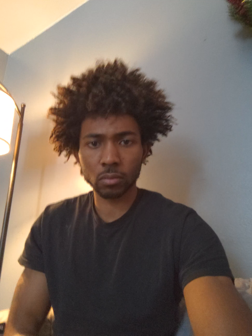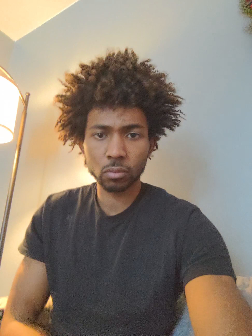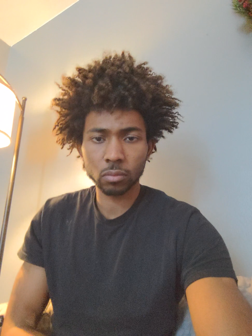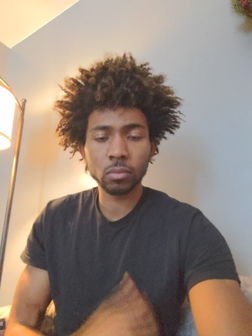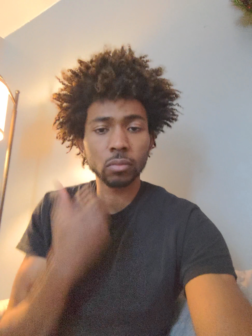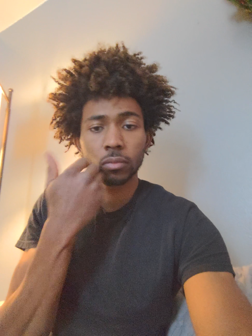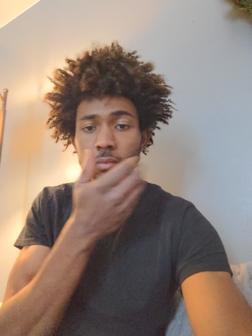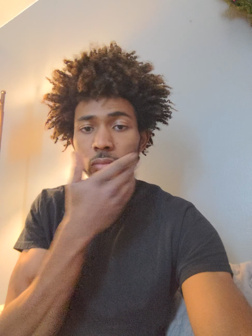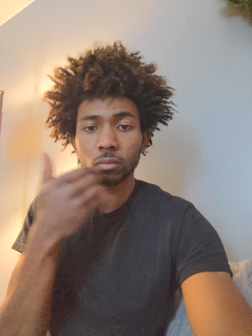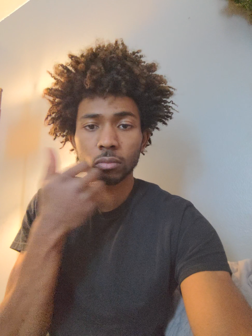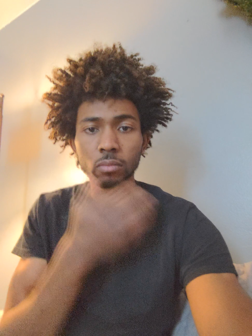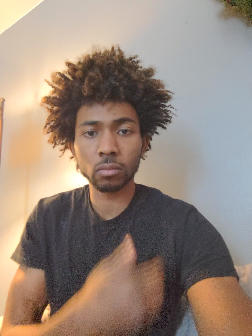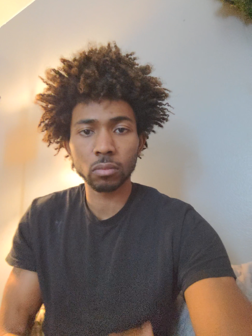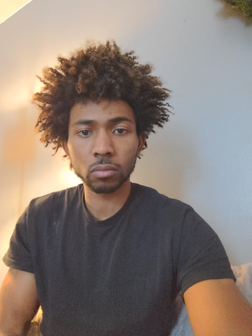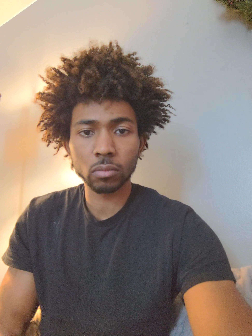napkin